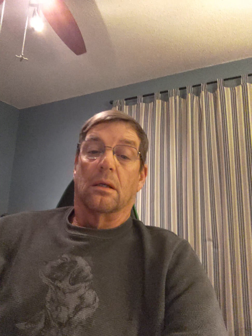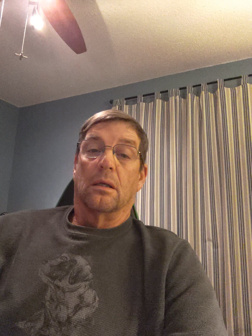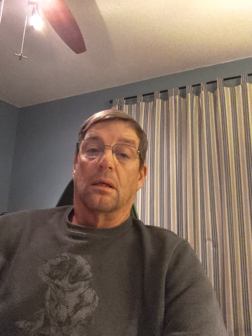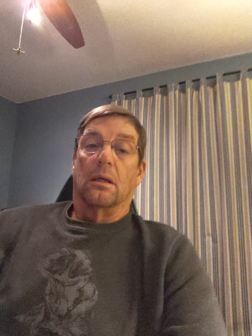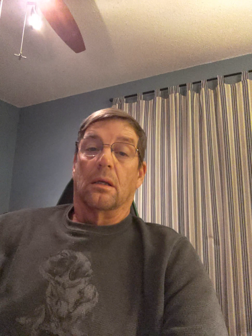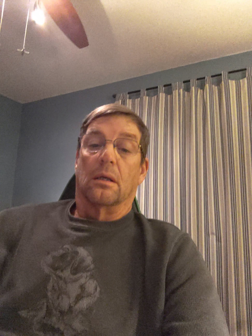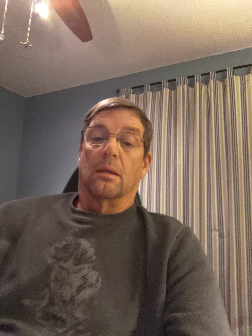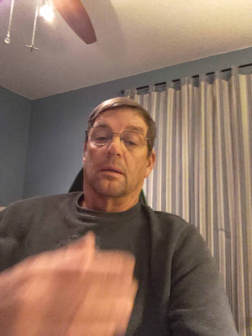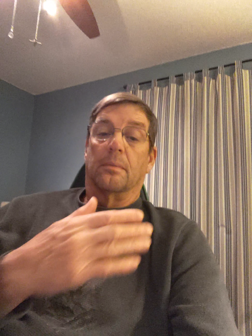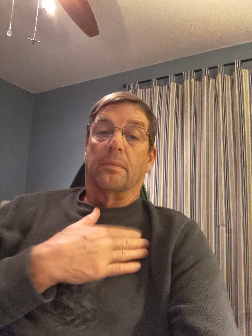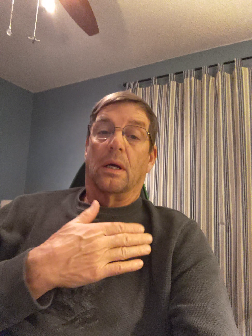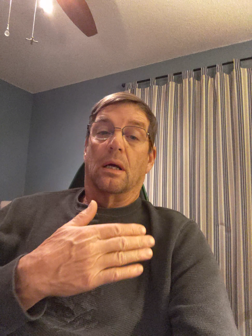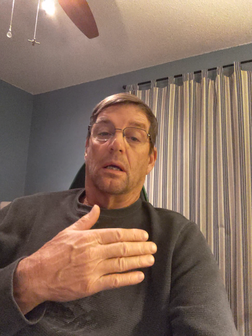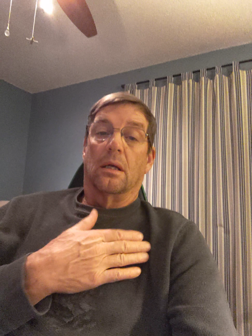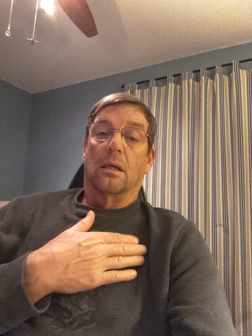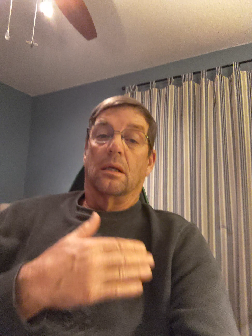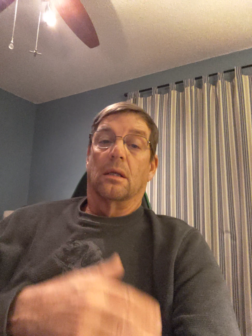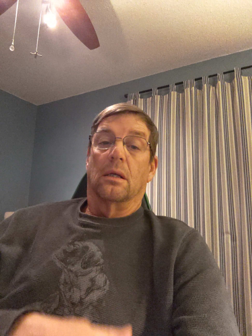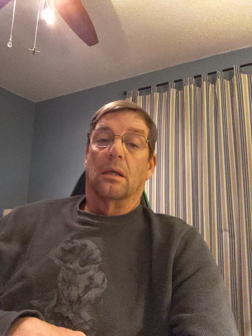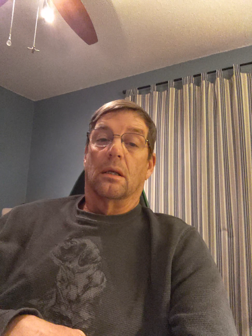my